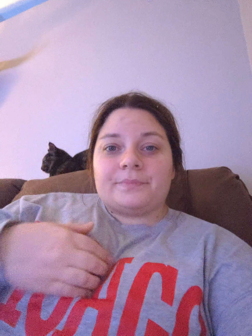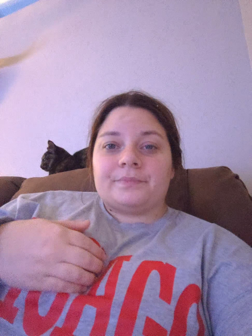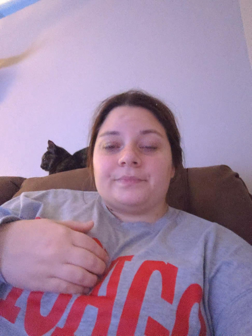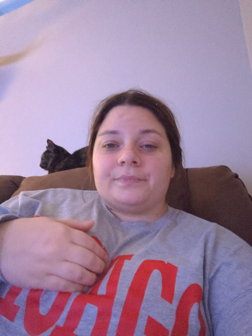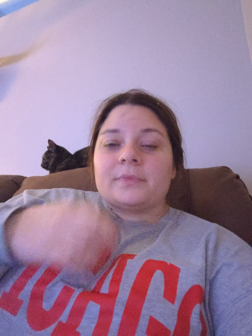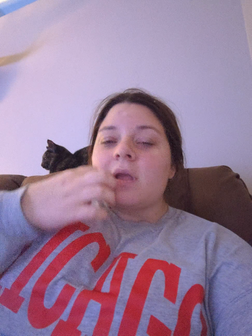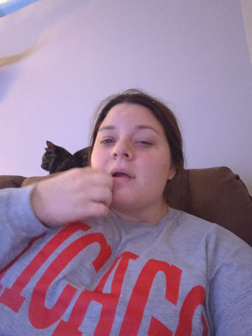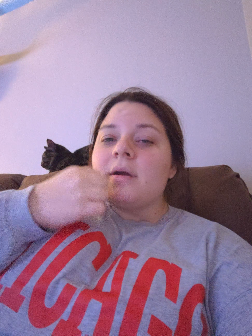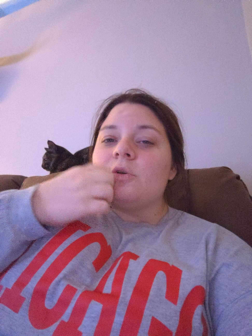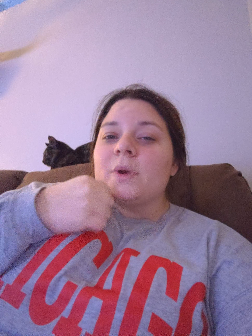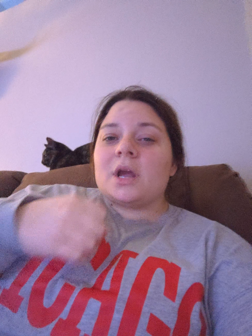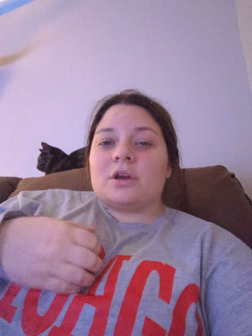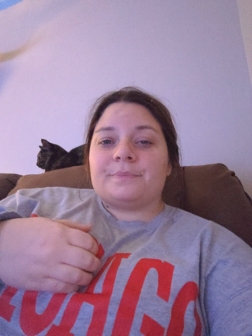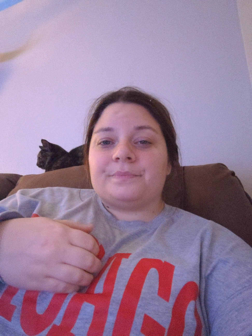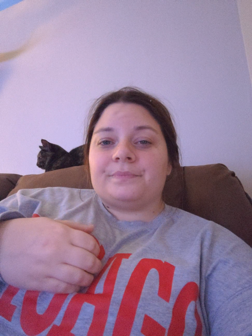underwear